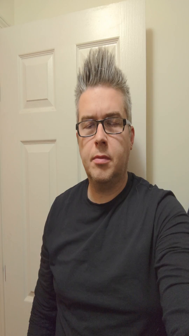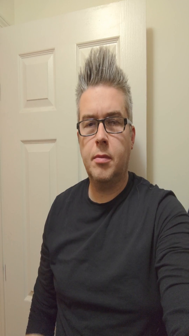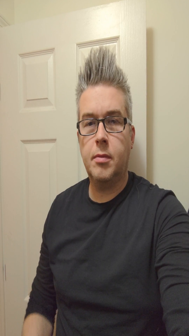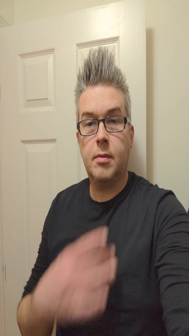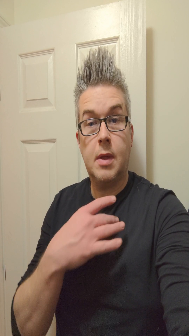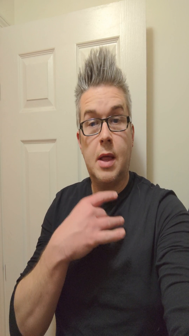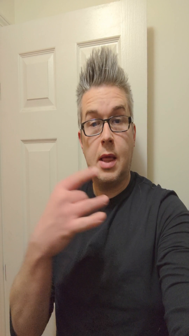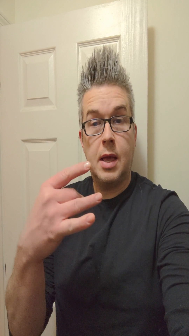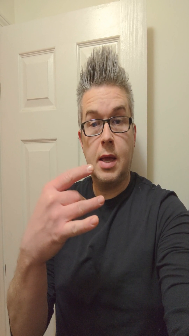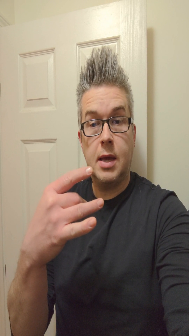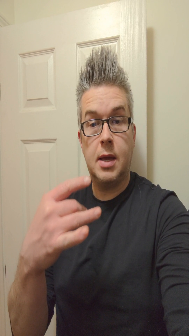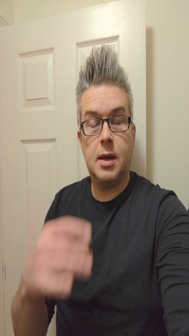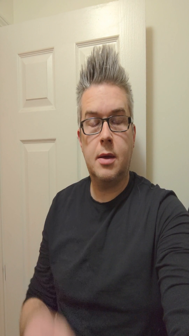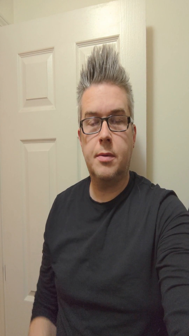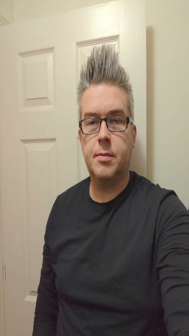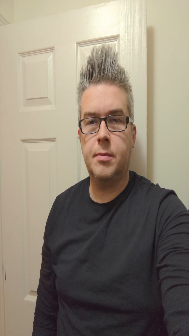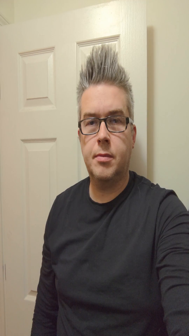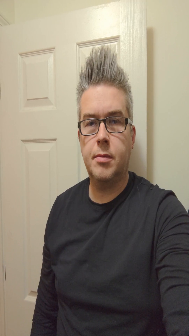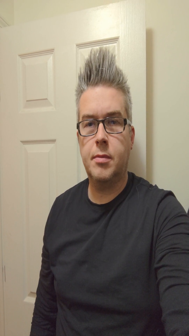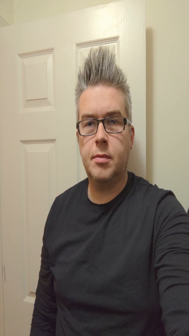like